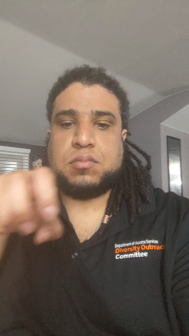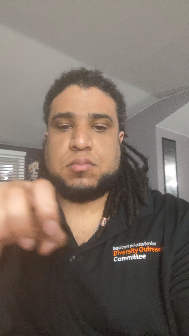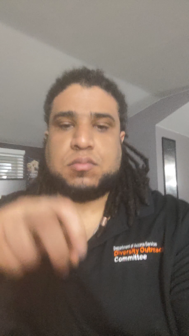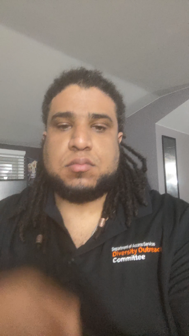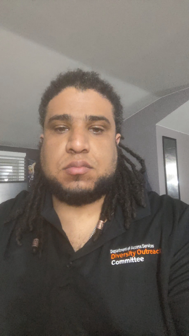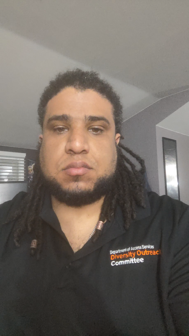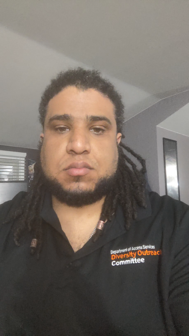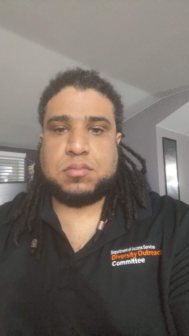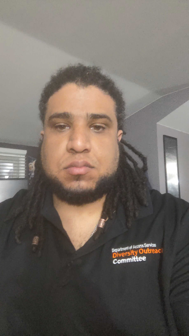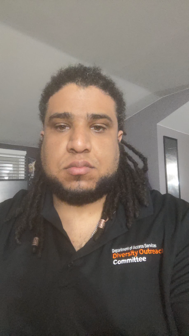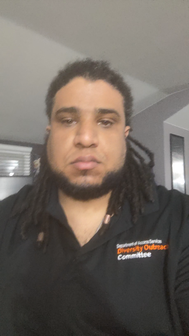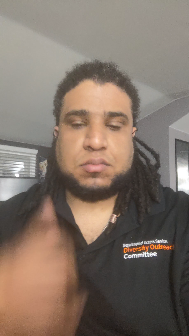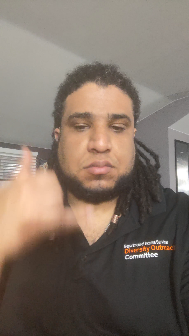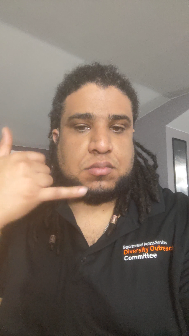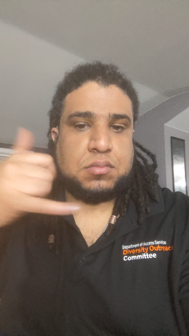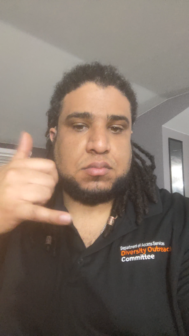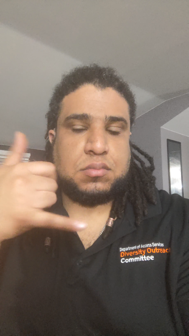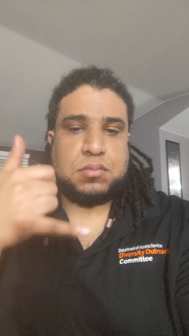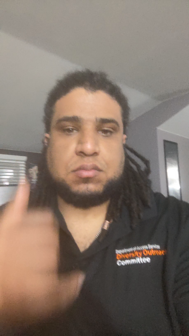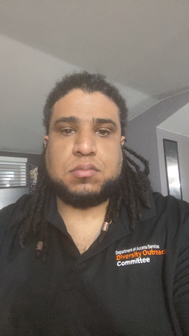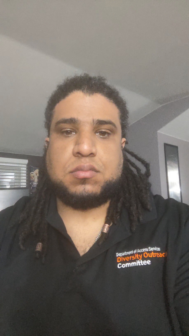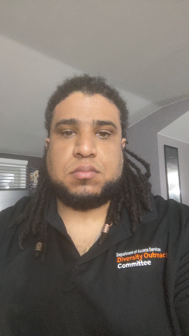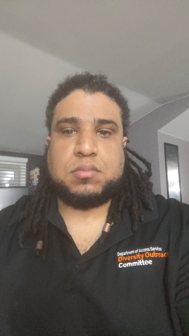play